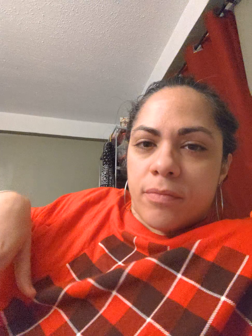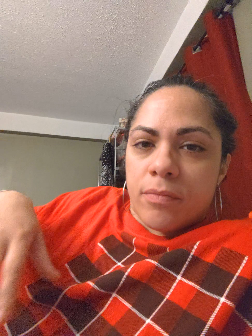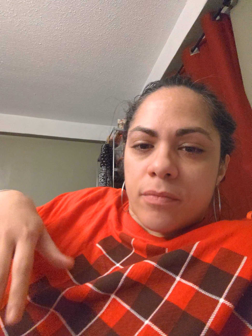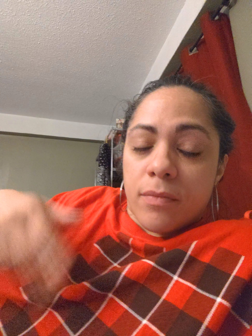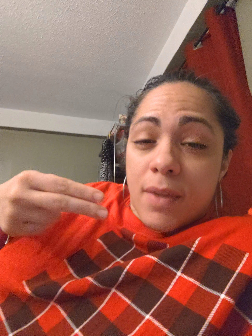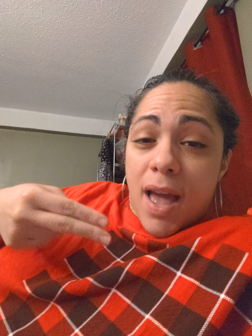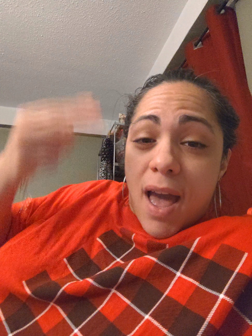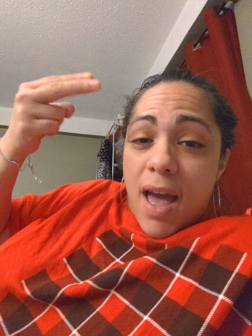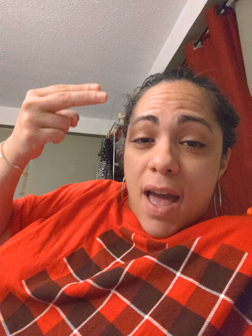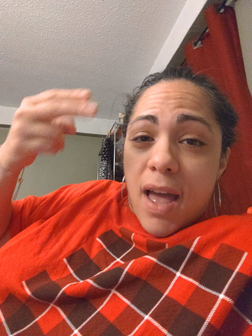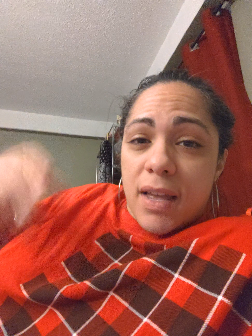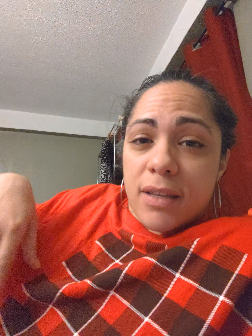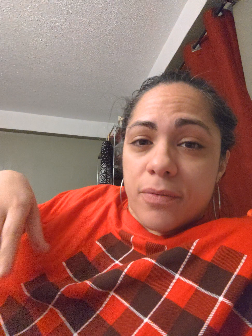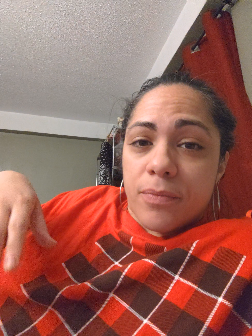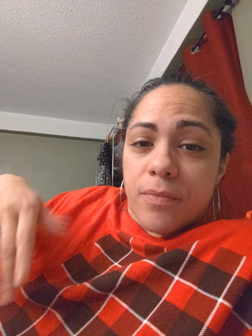high